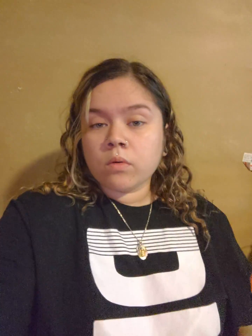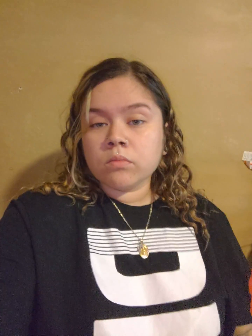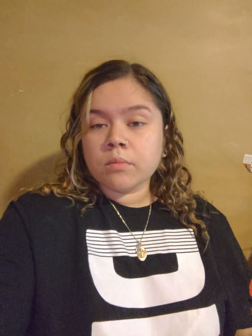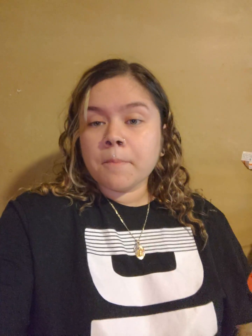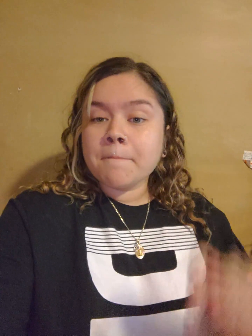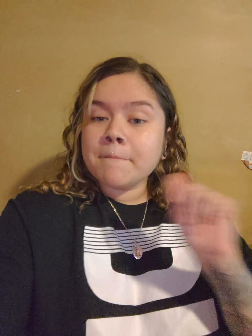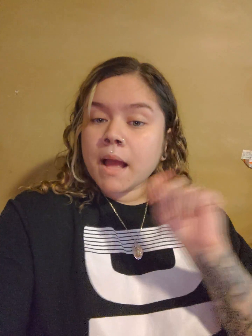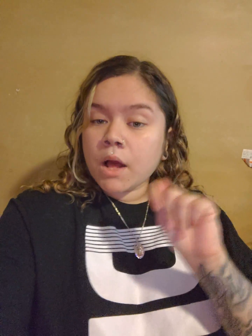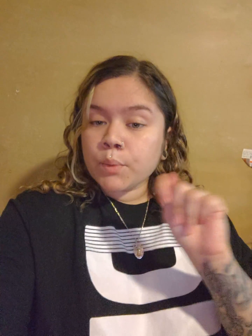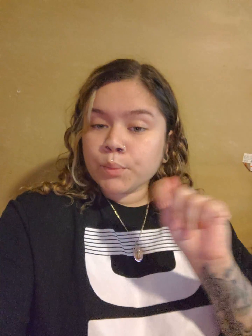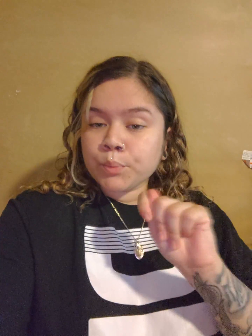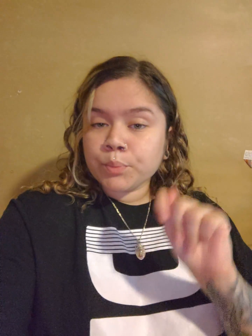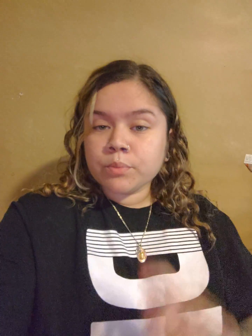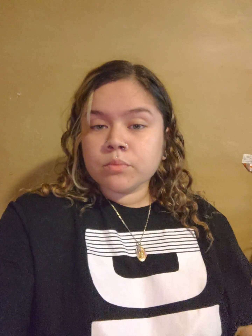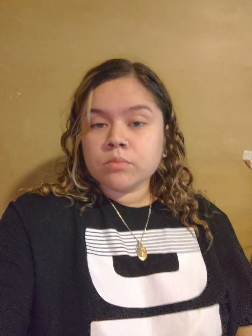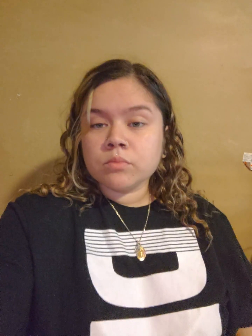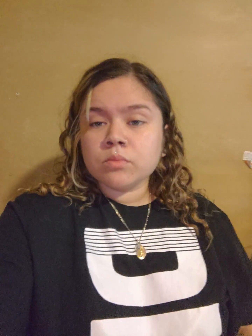bathroom